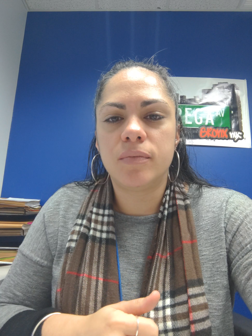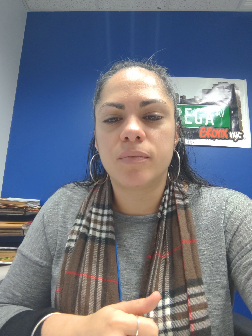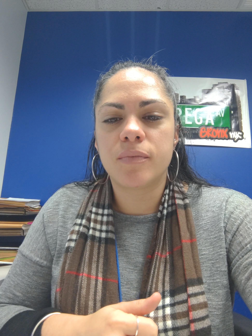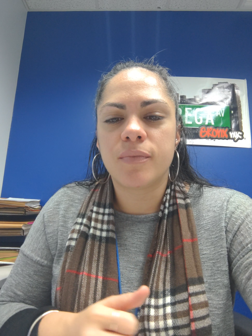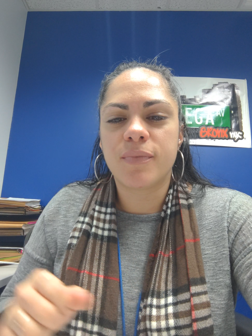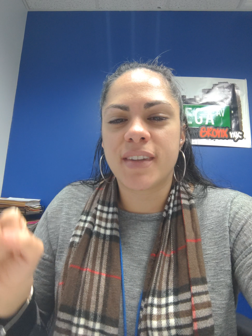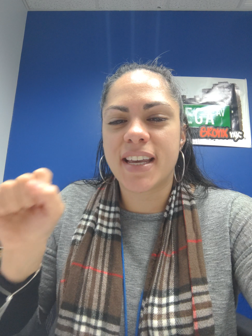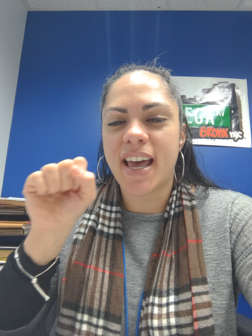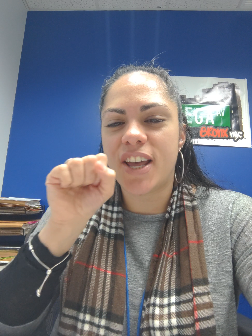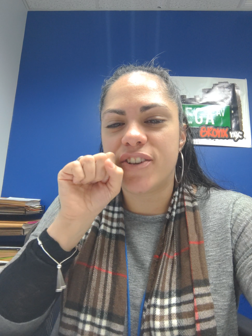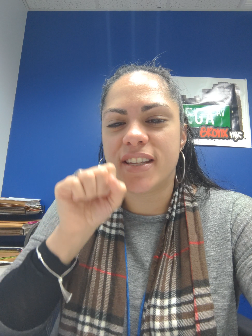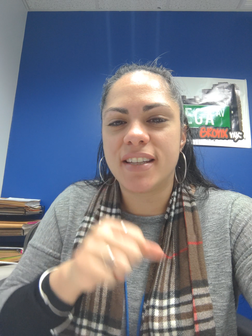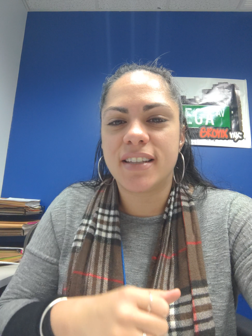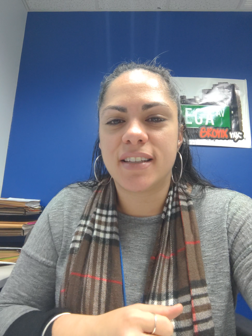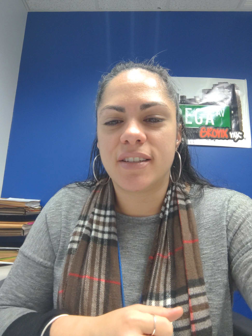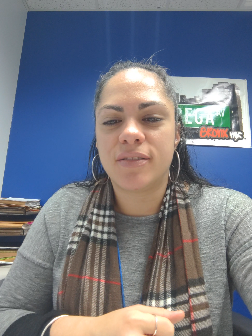carrot